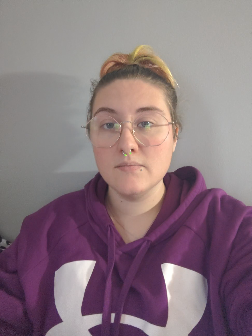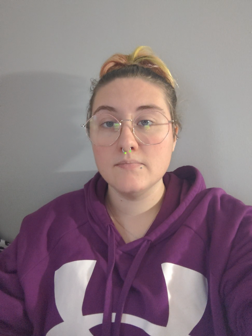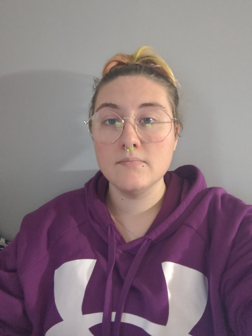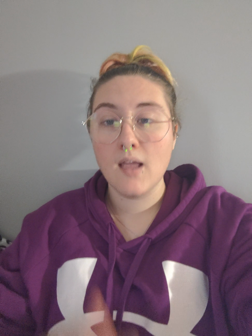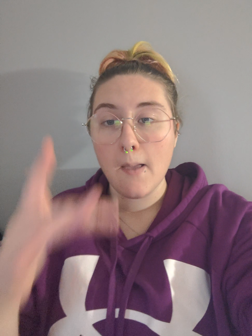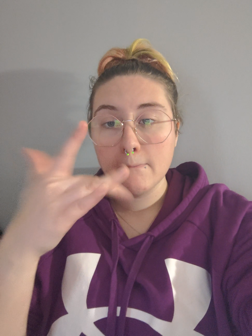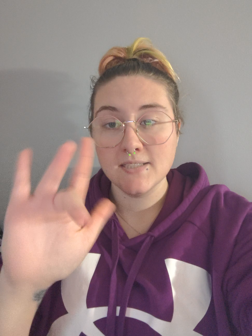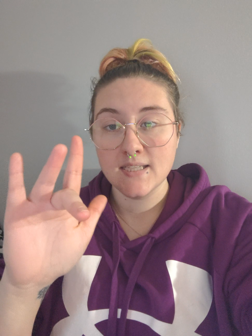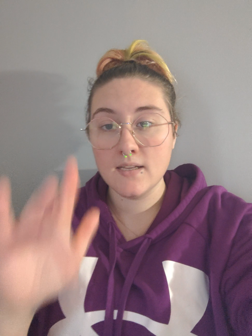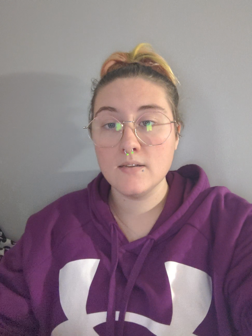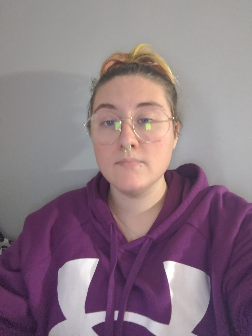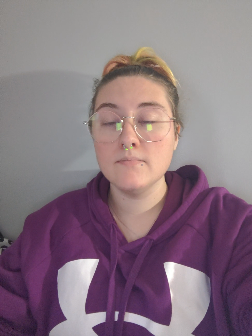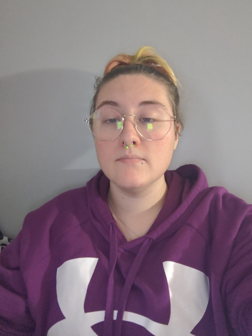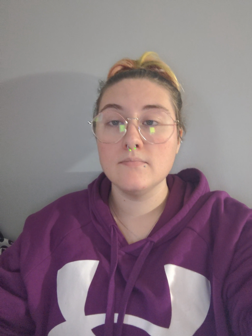empty